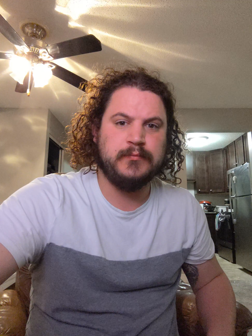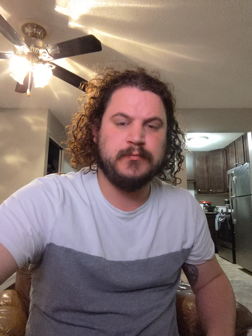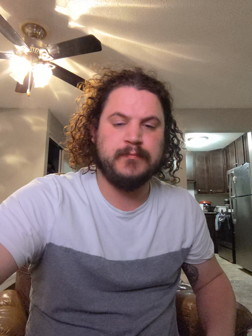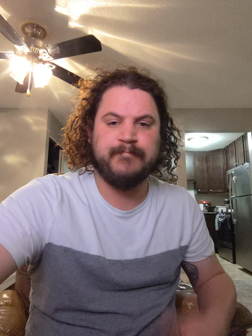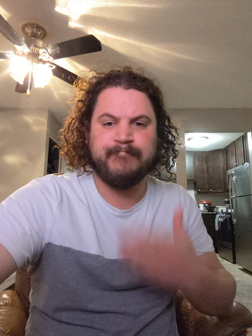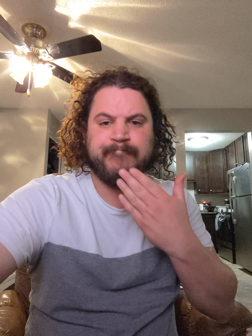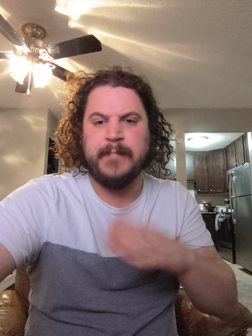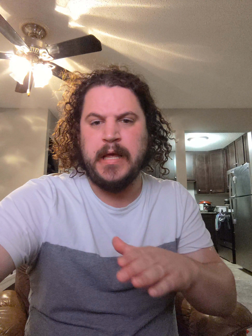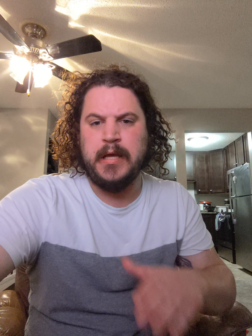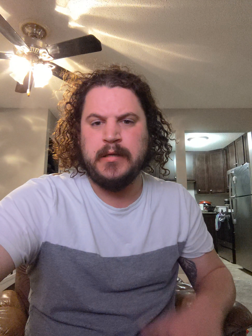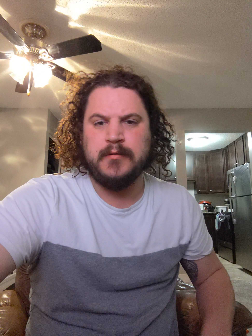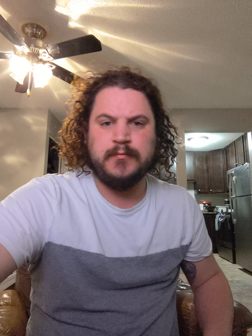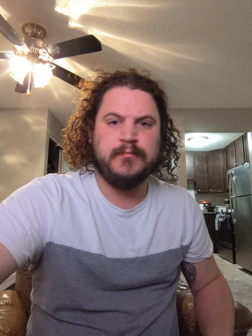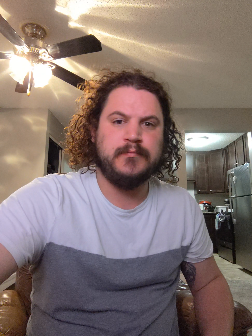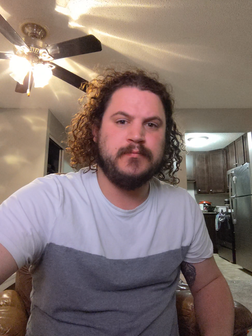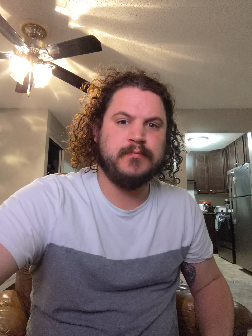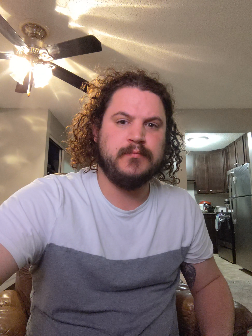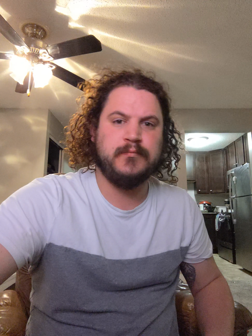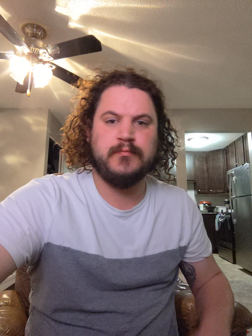bad